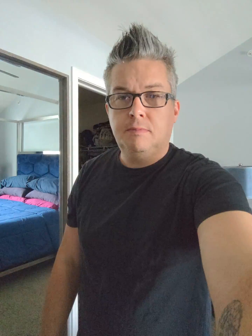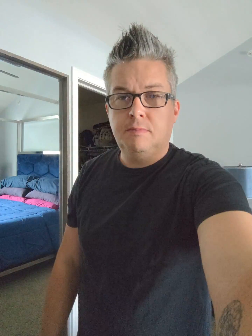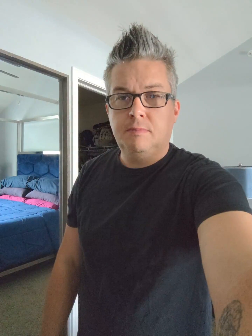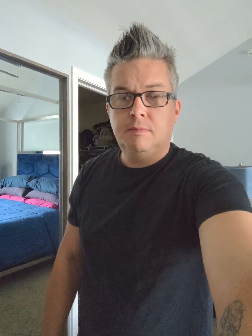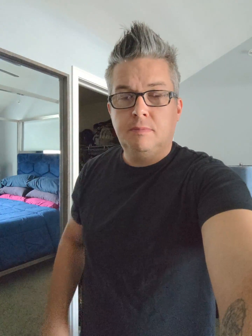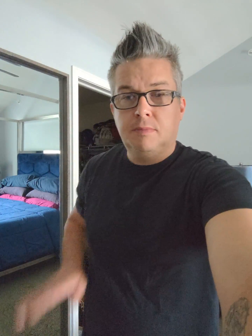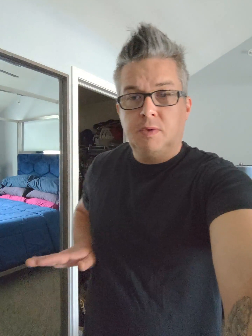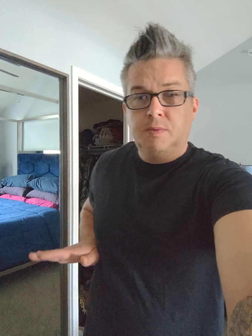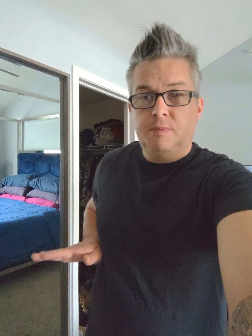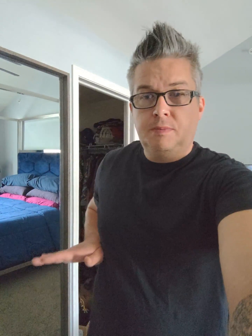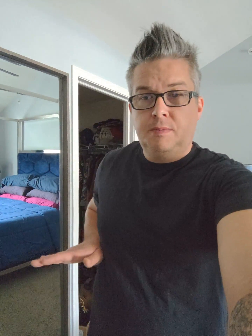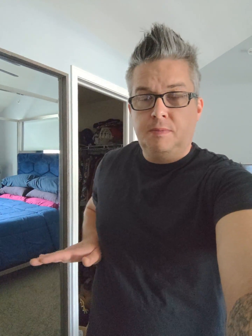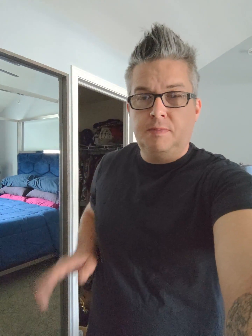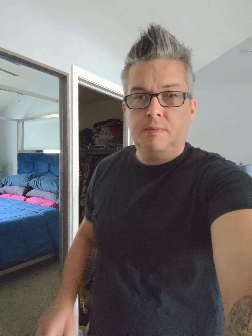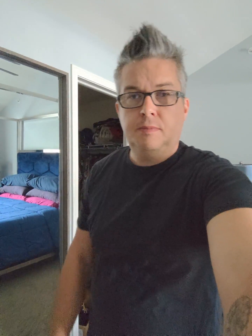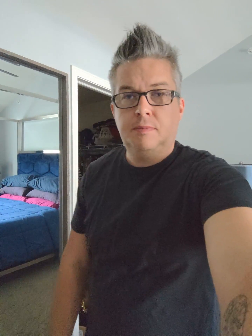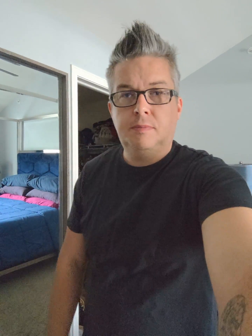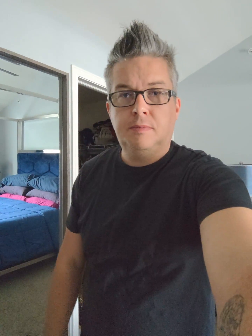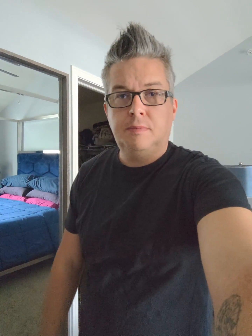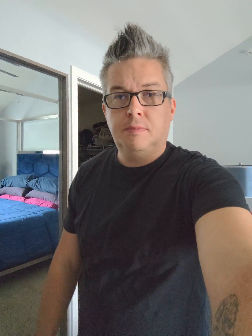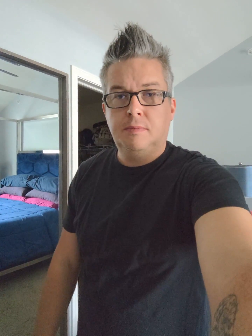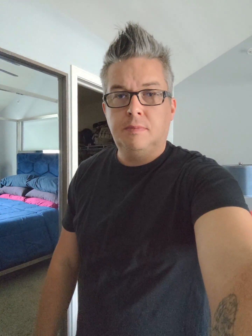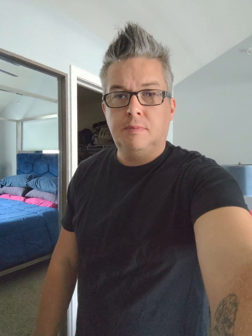penguin